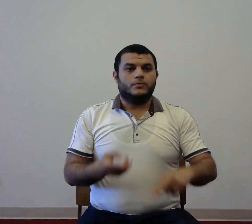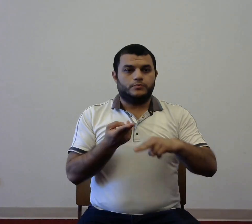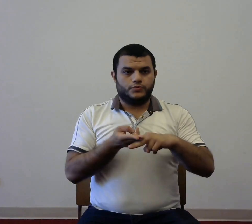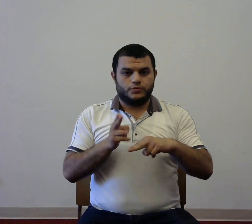bu